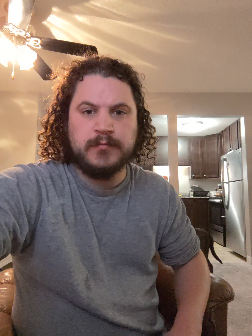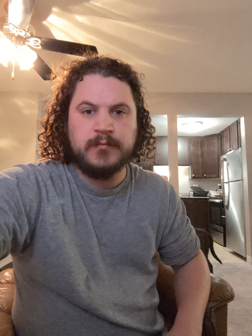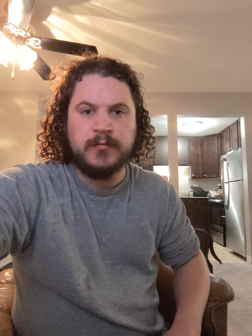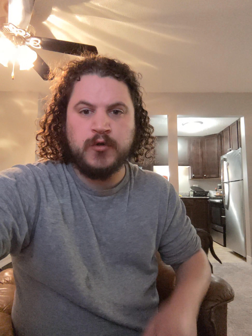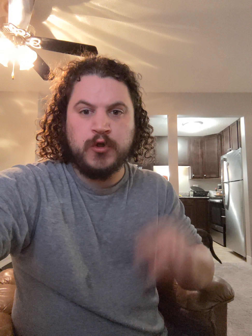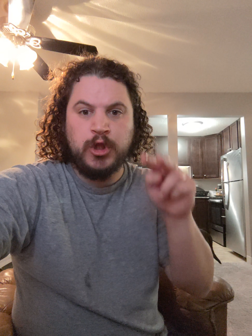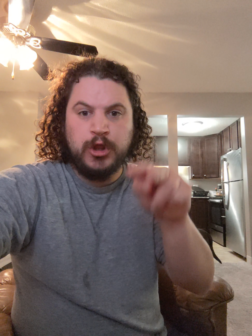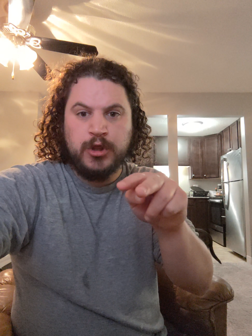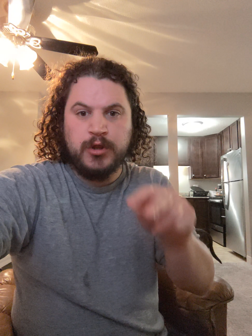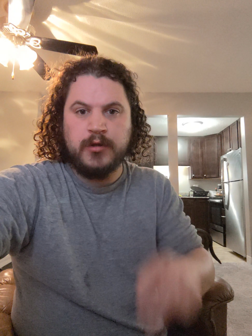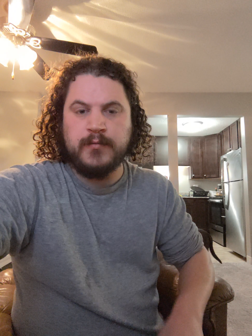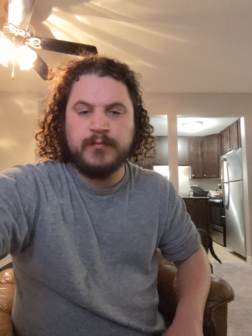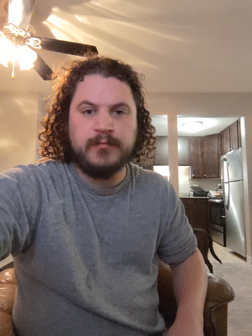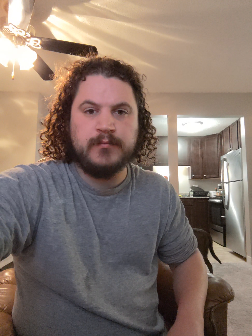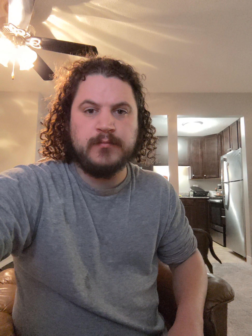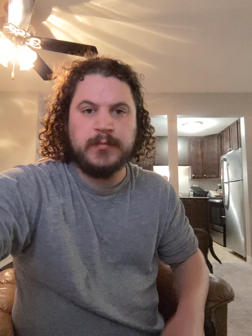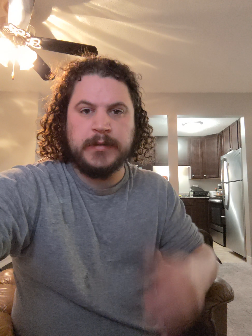look